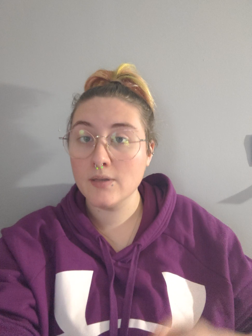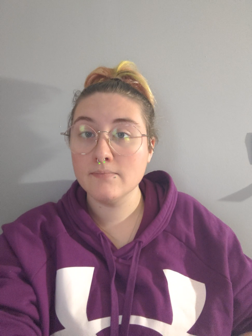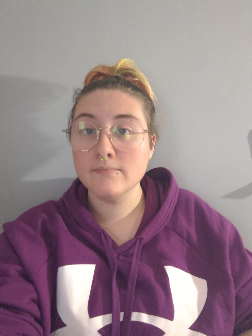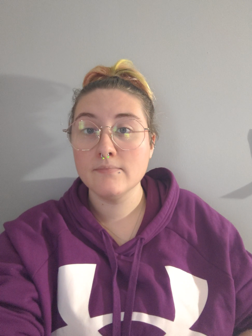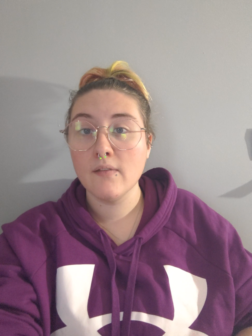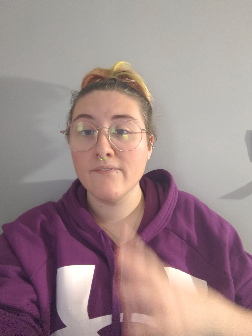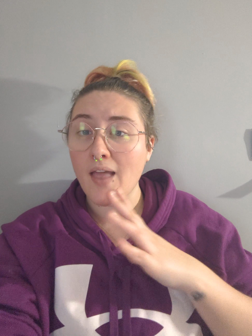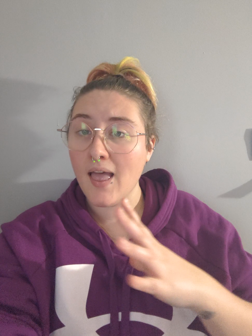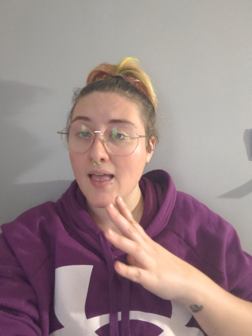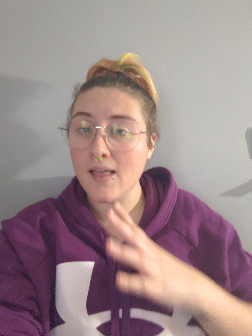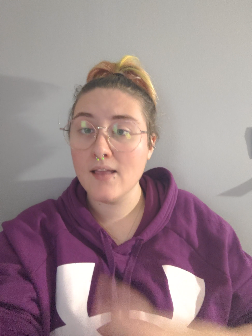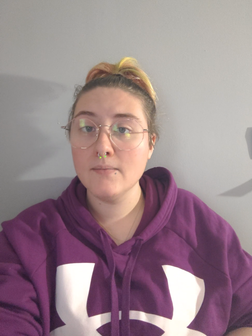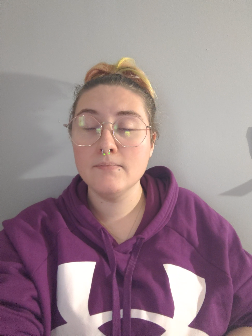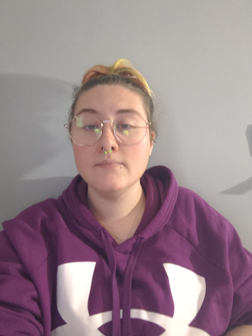fine